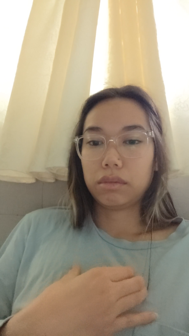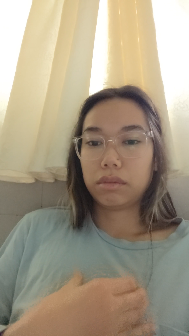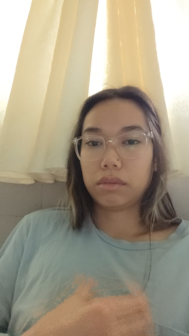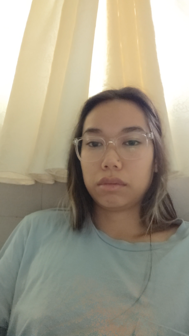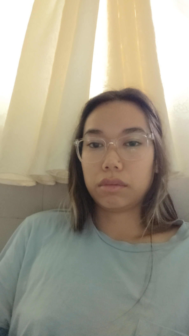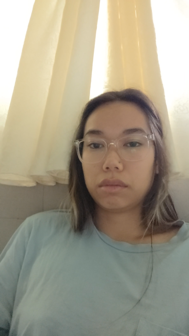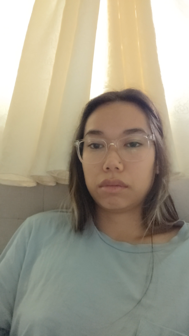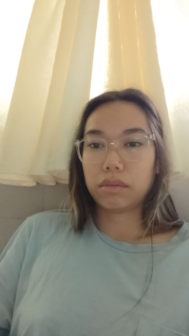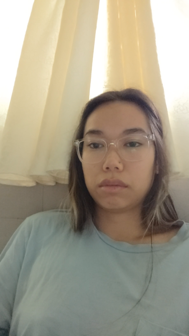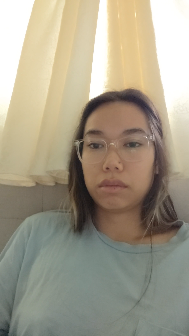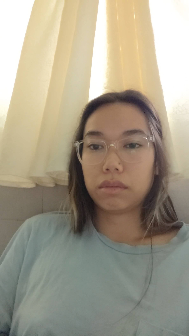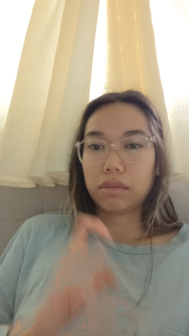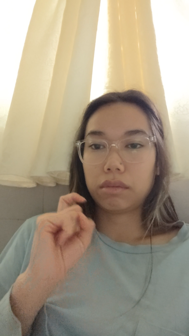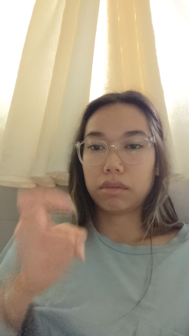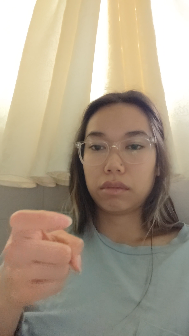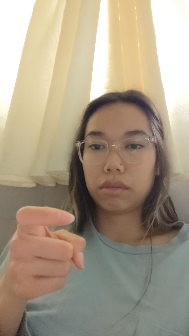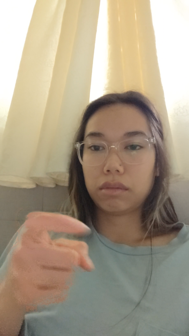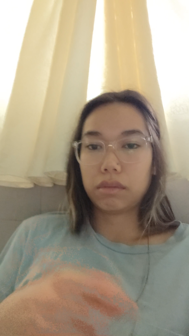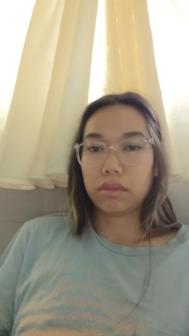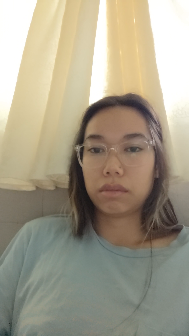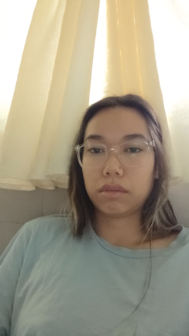present